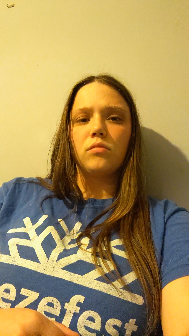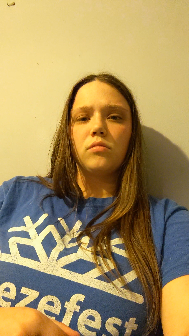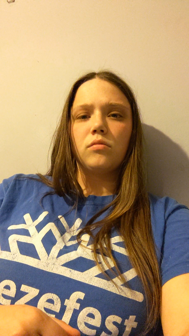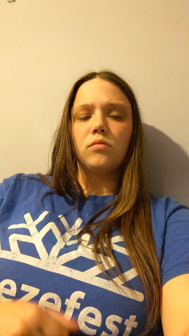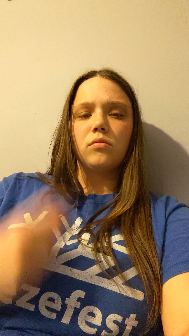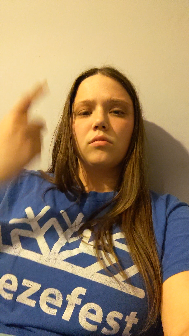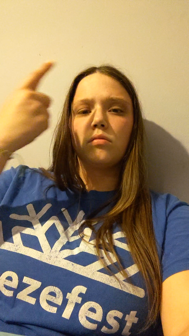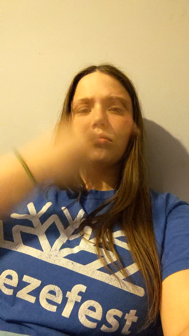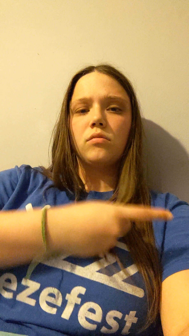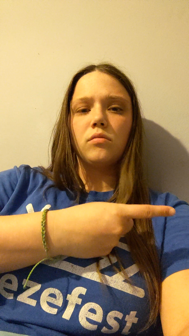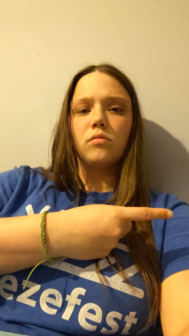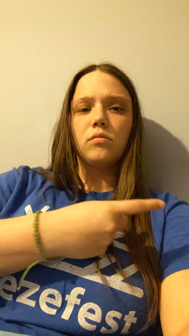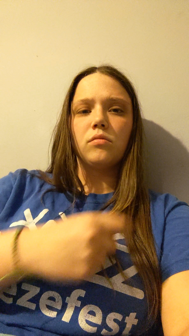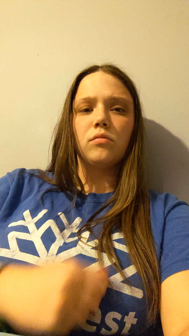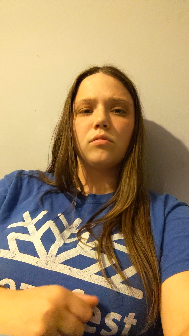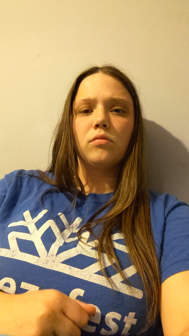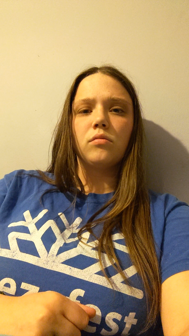day